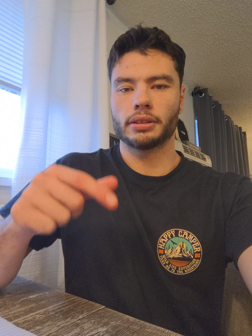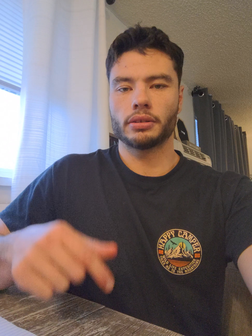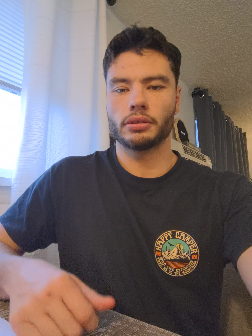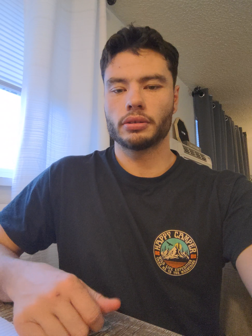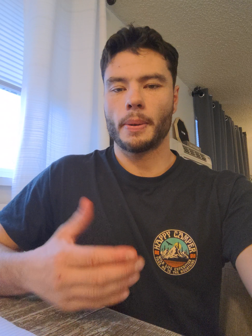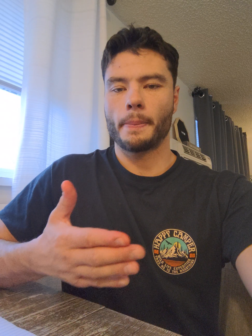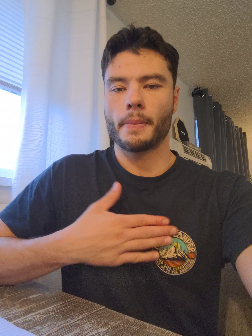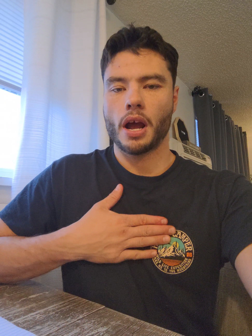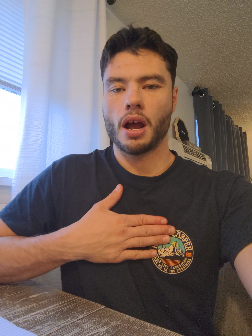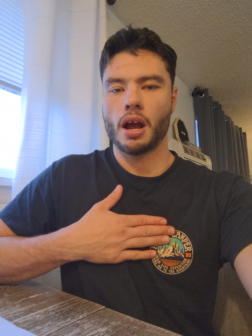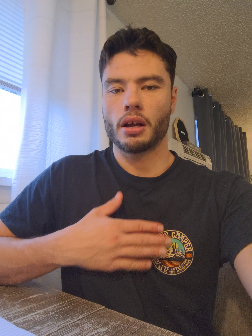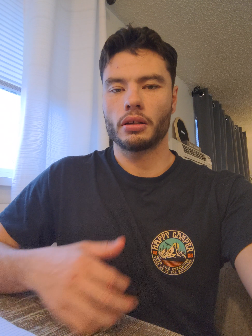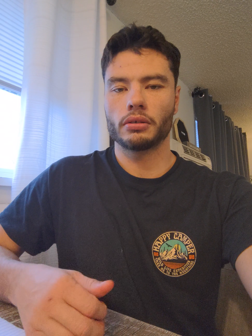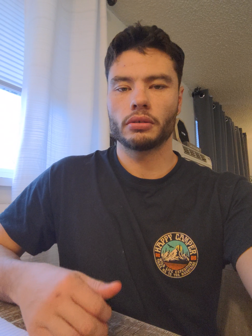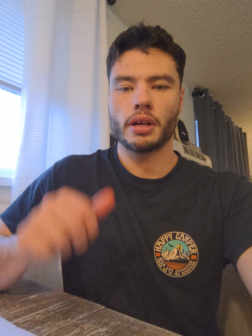my